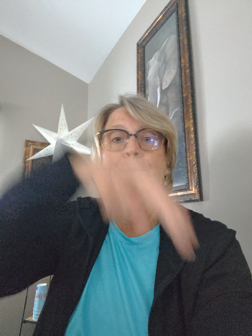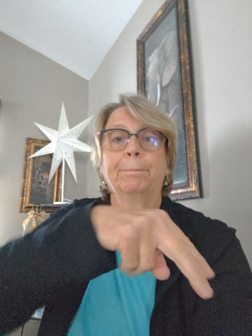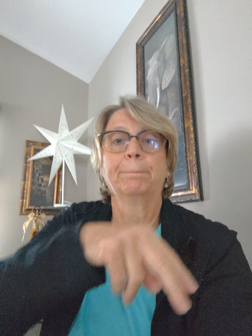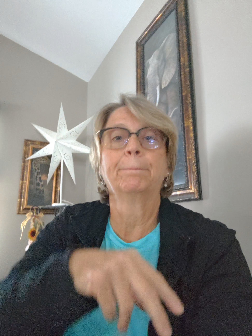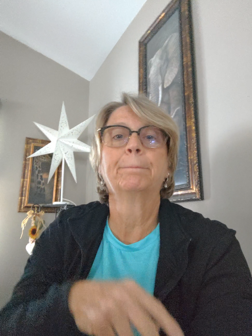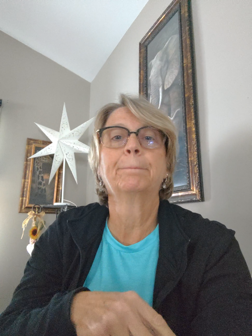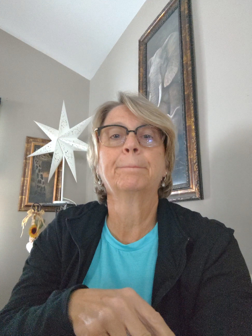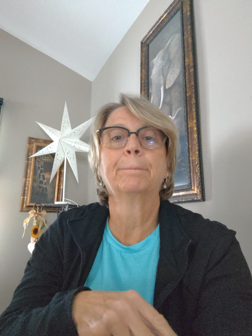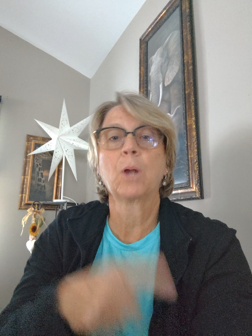jump